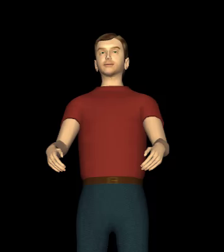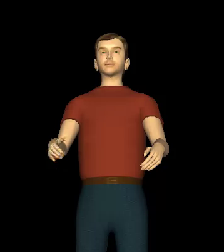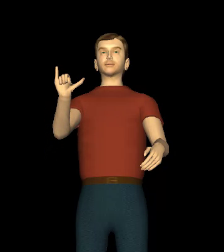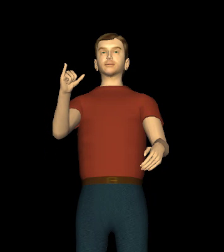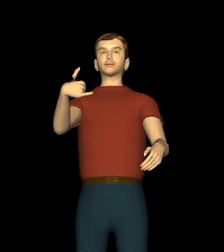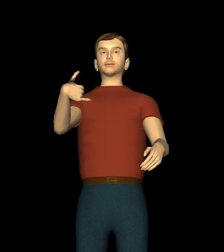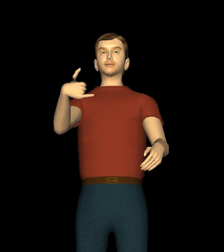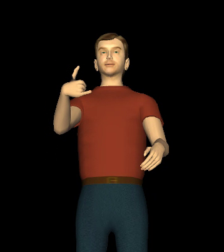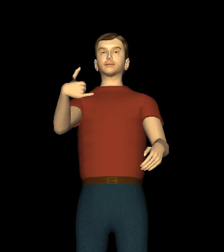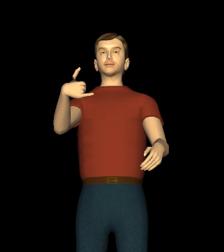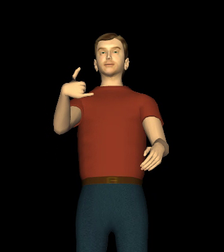الخميس